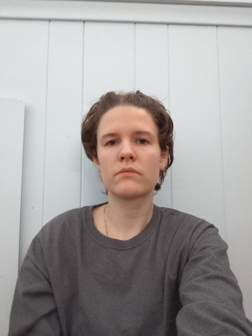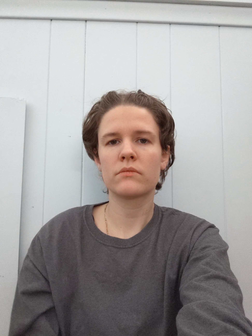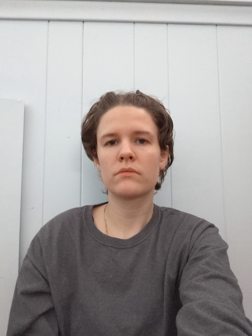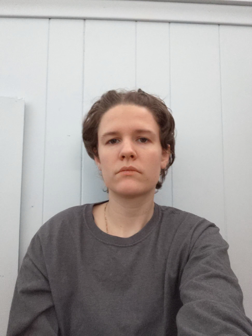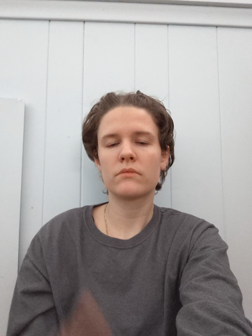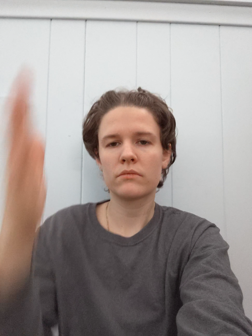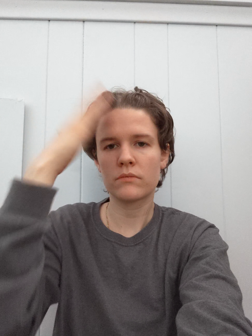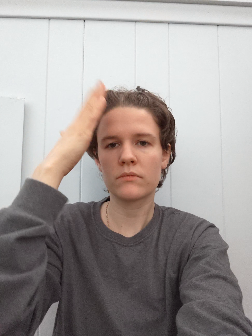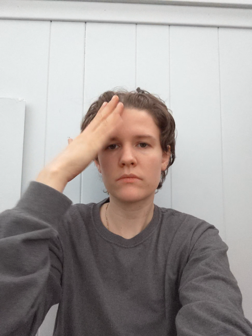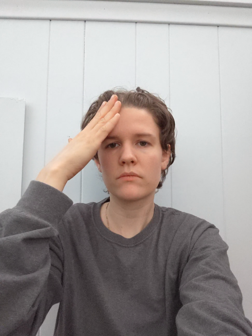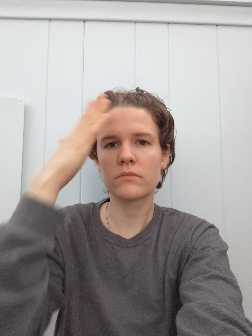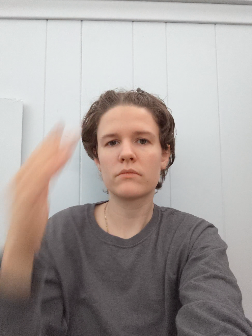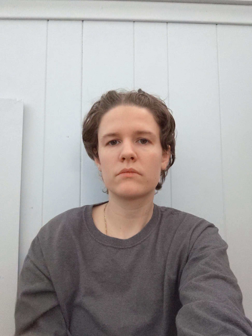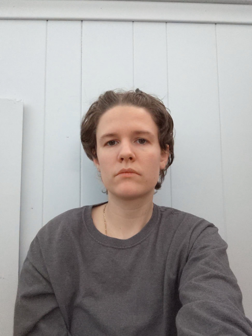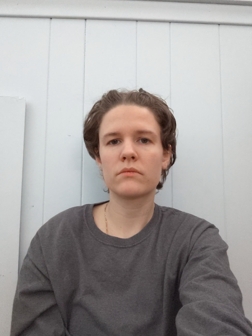hat